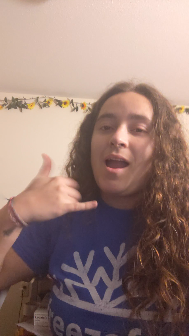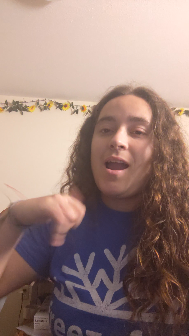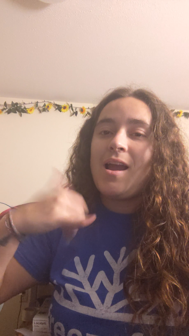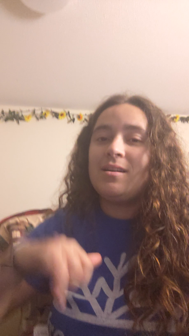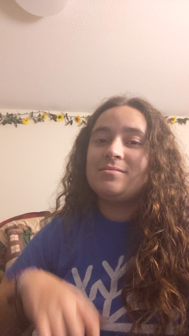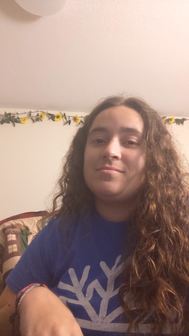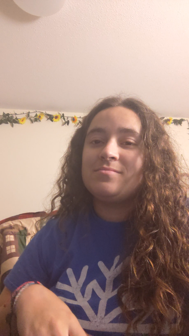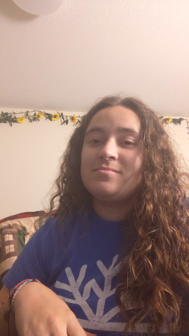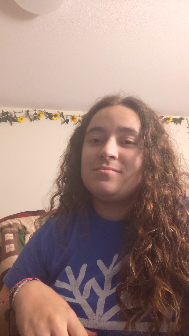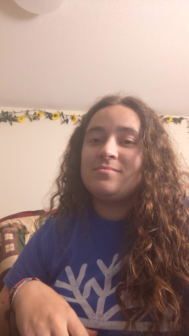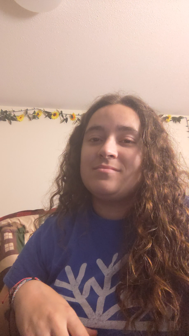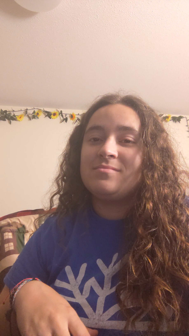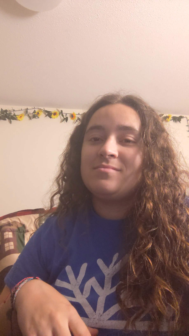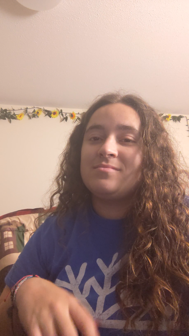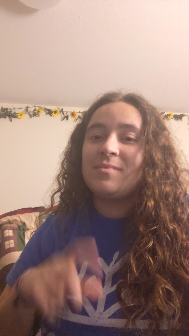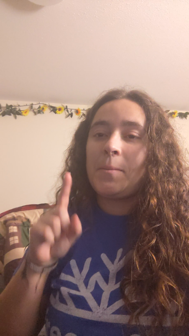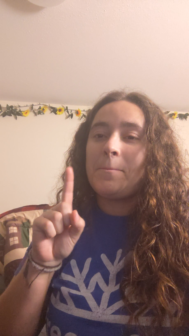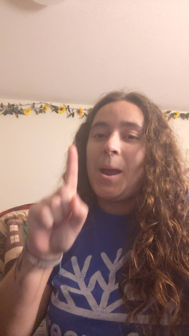bump